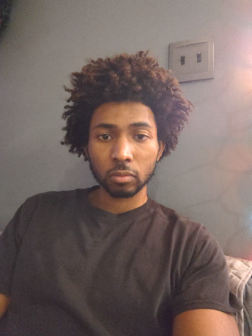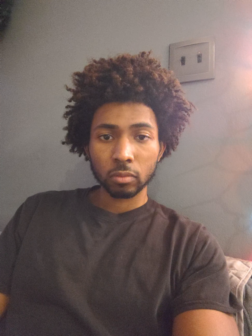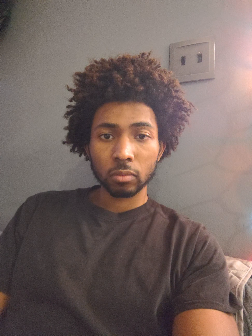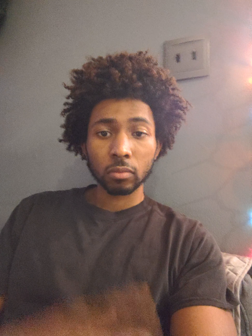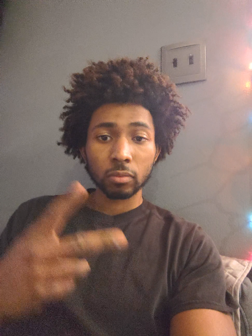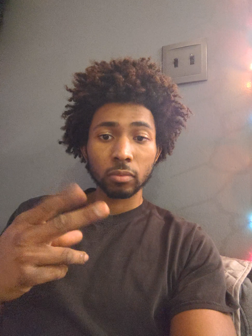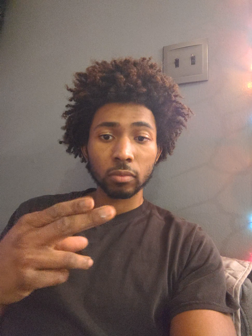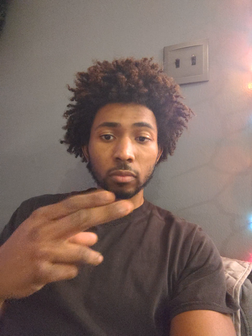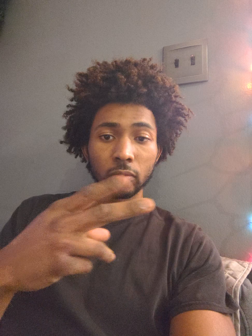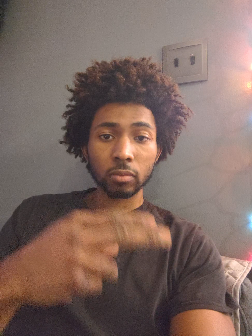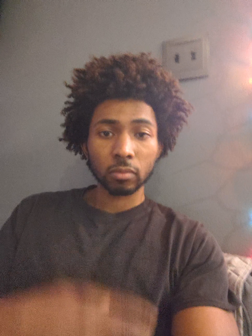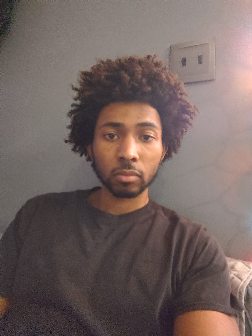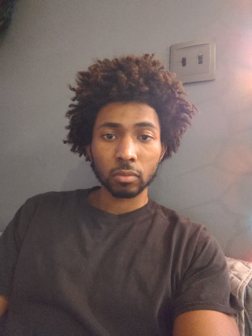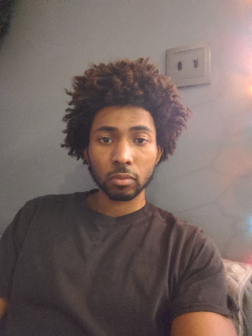cut